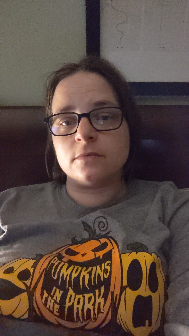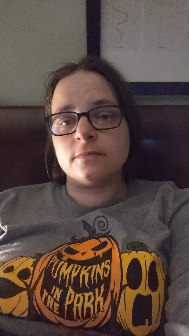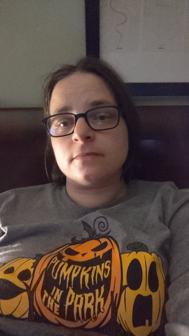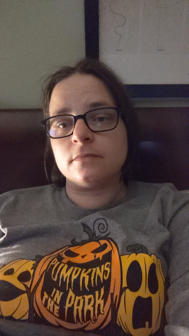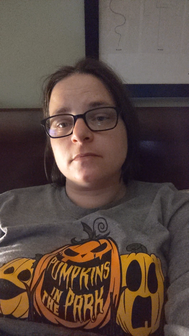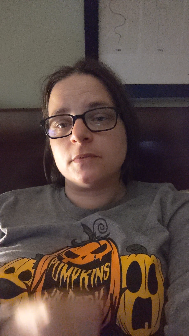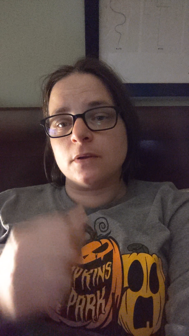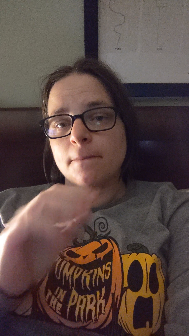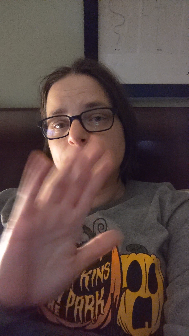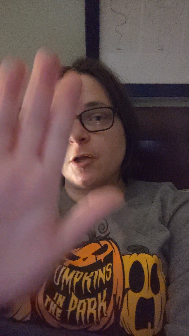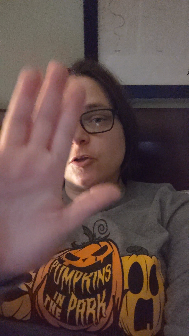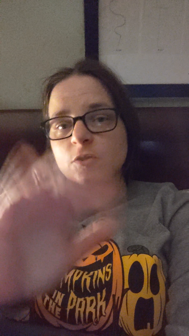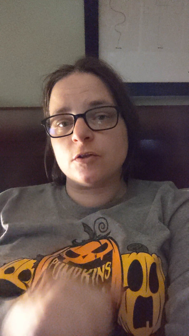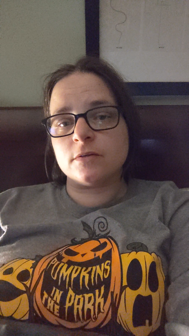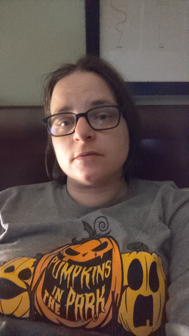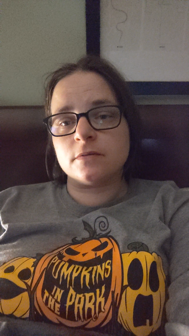push